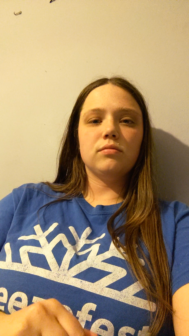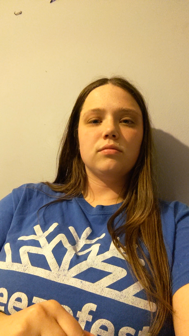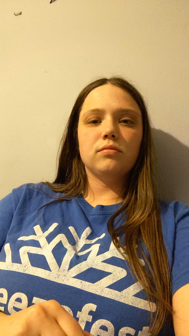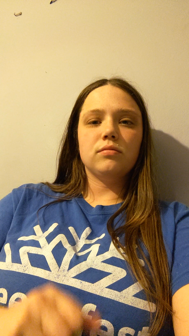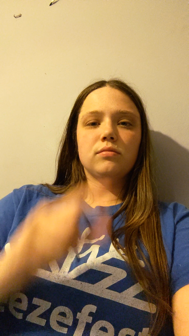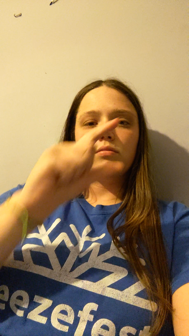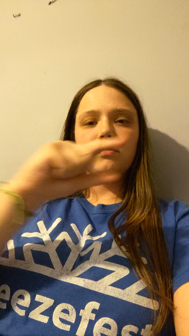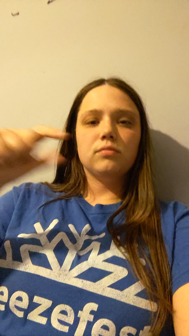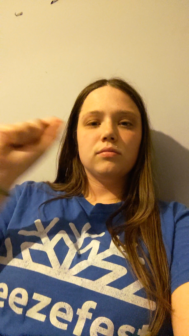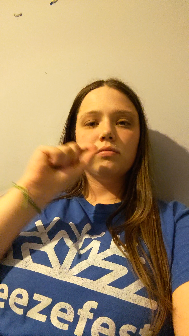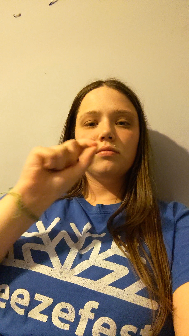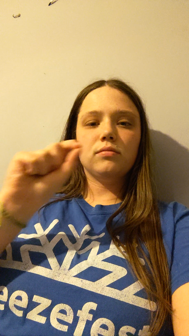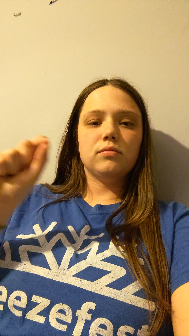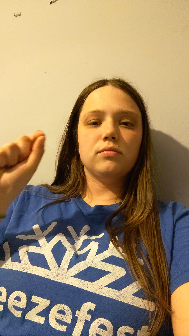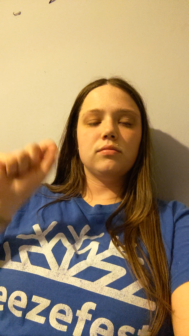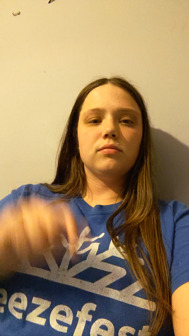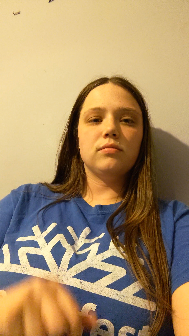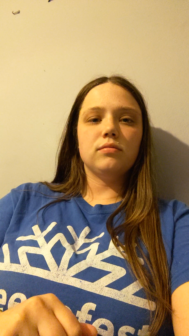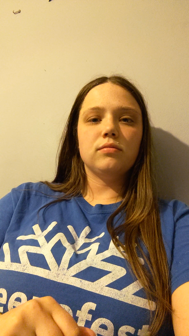peas